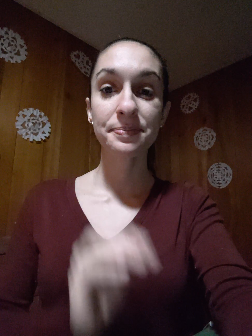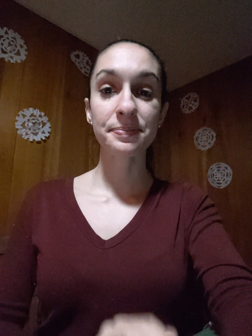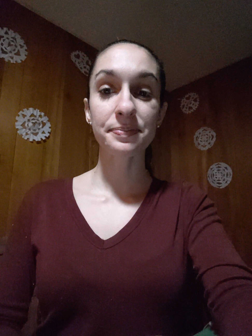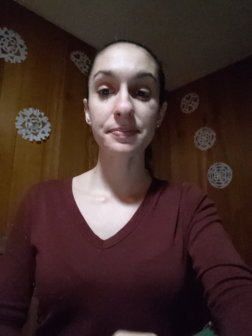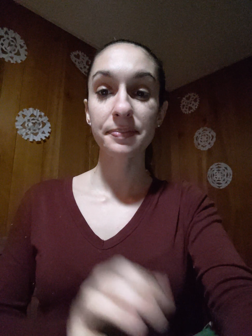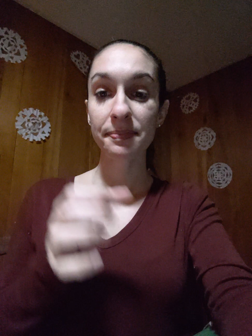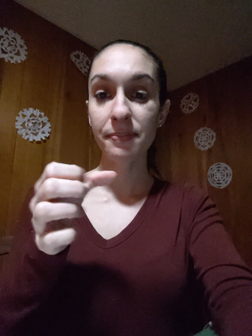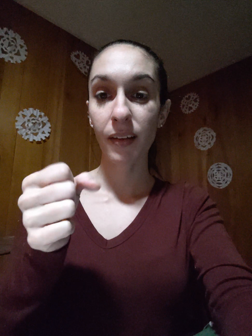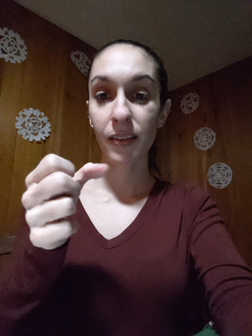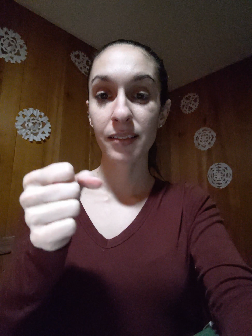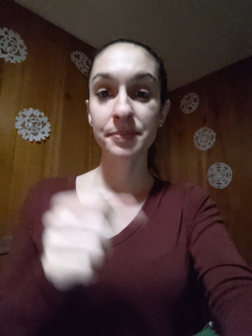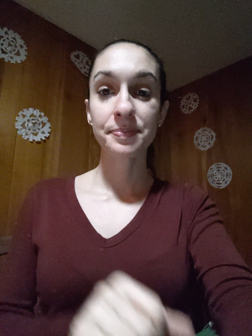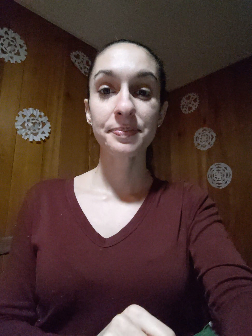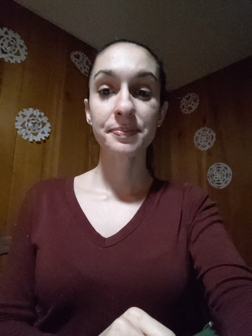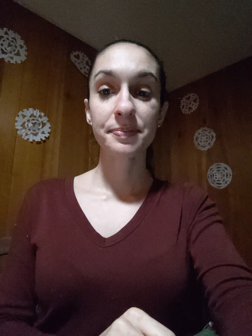milk